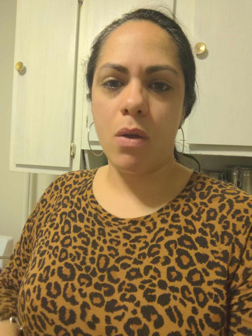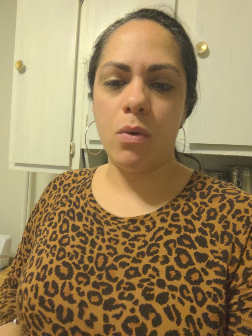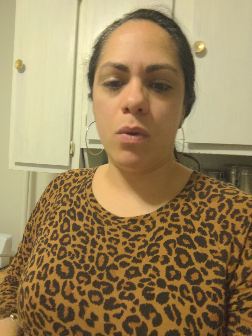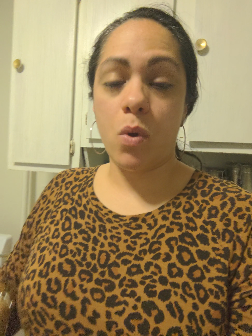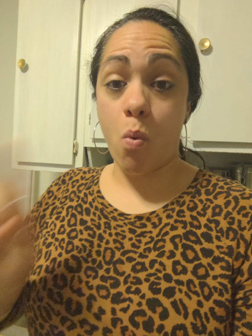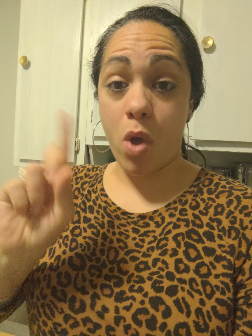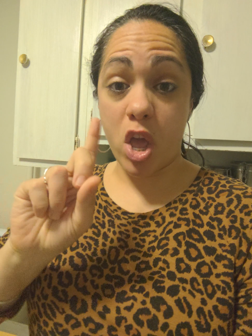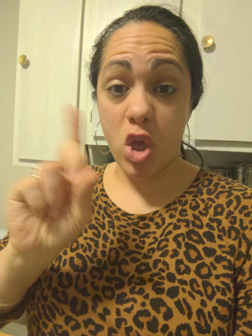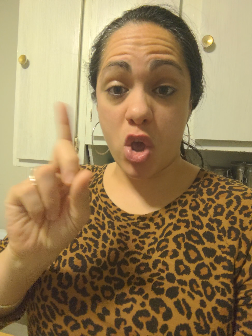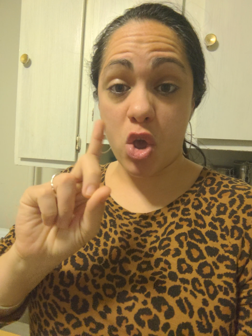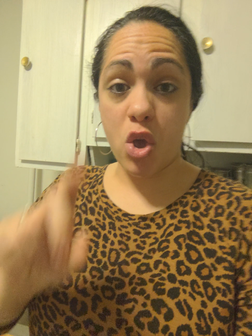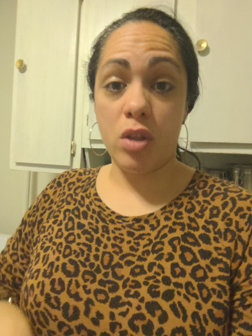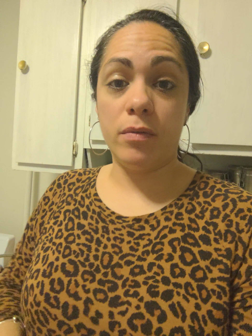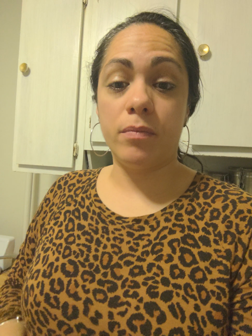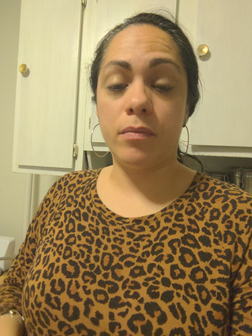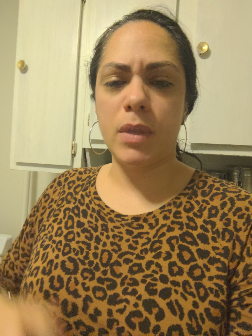where